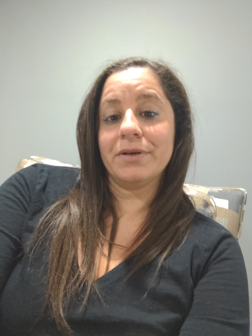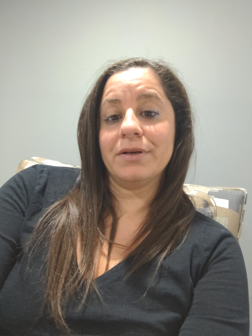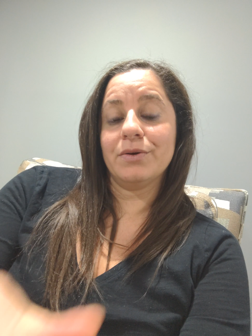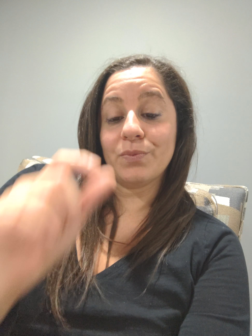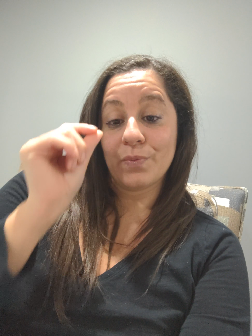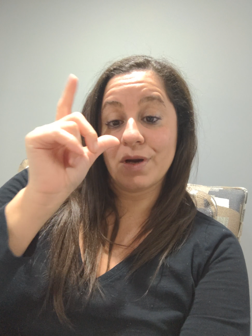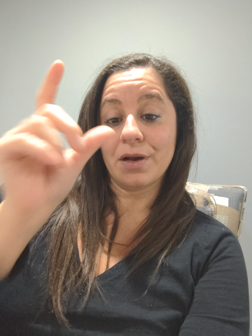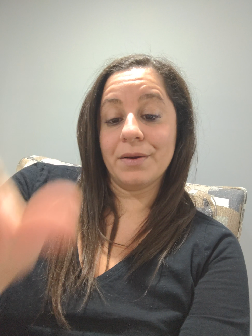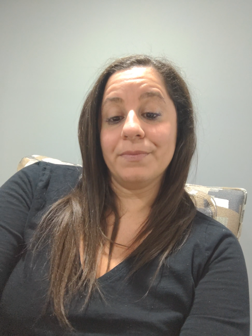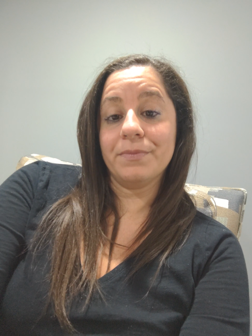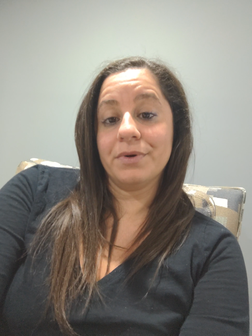wake